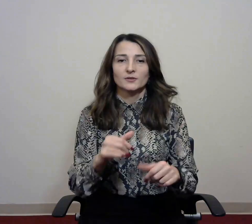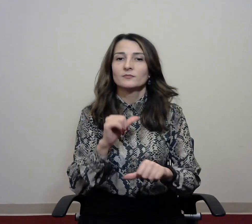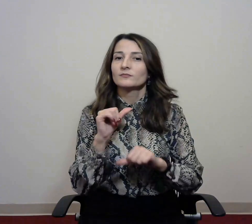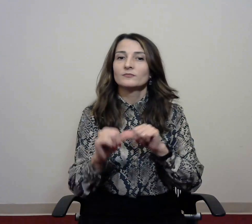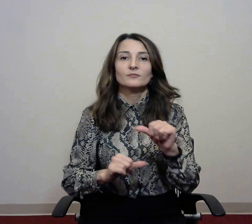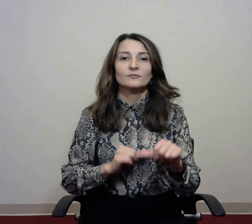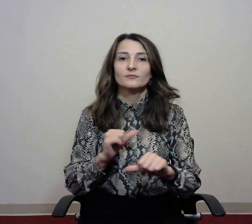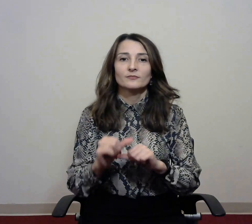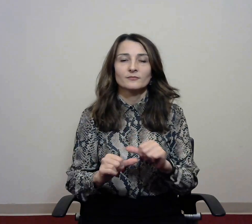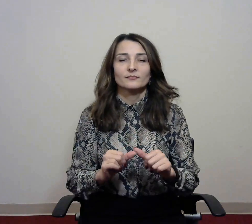il